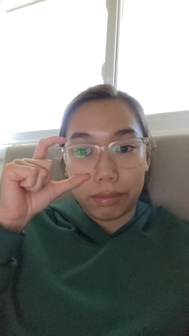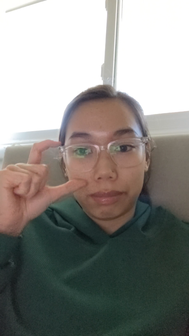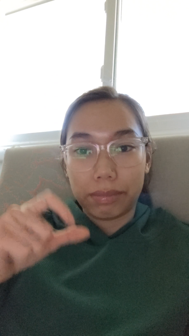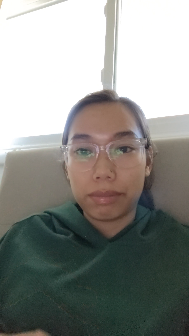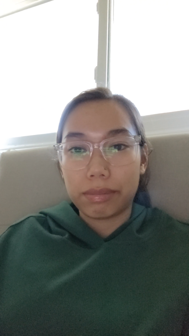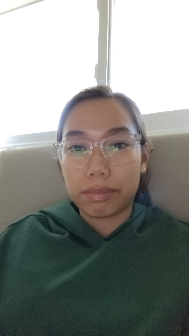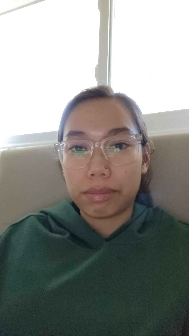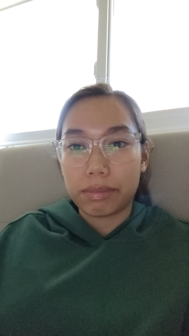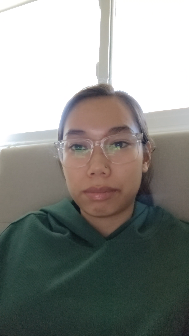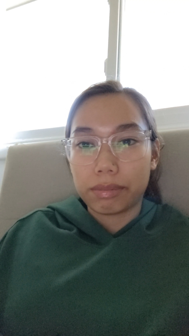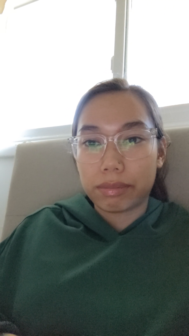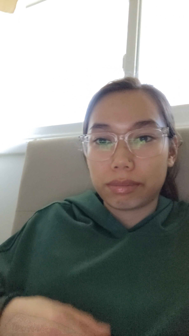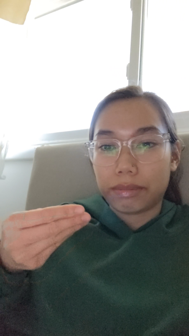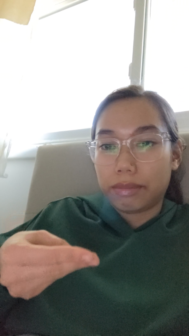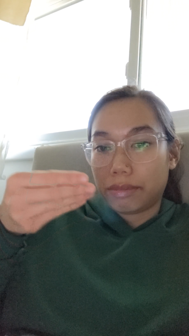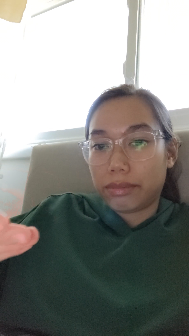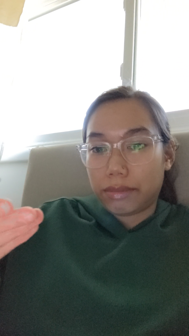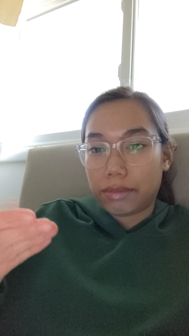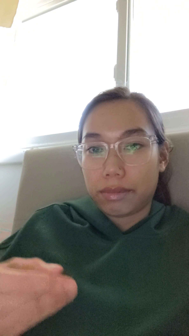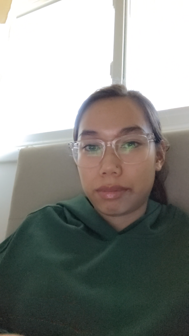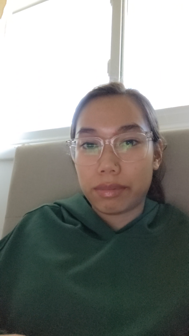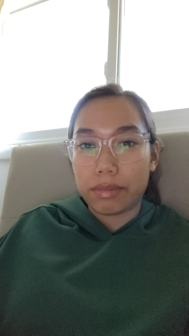buy